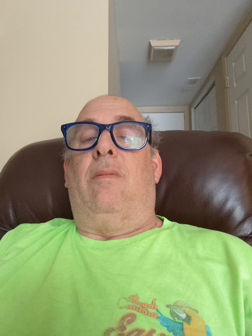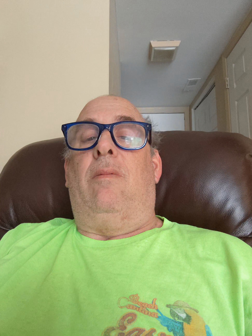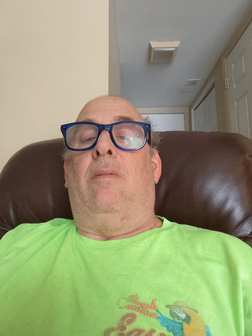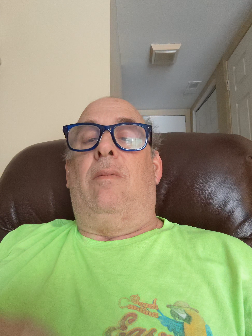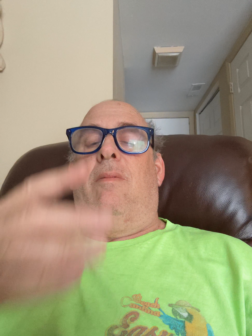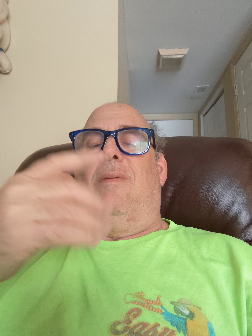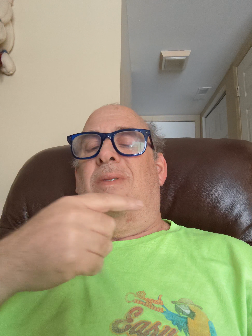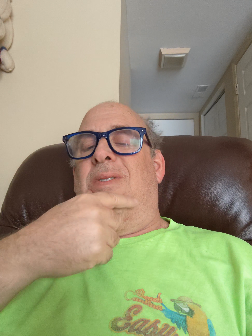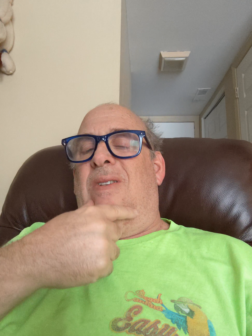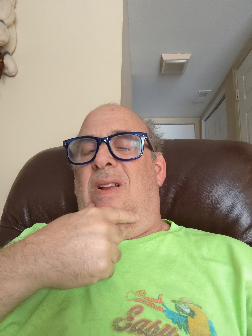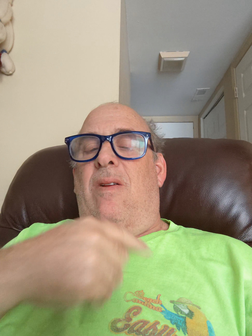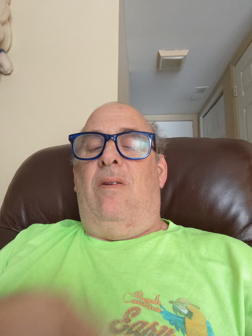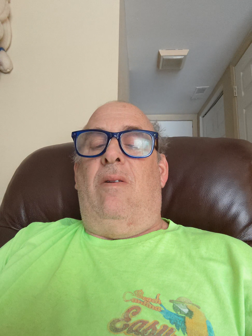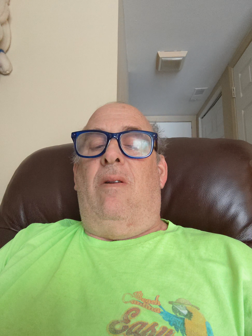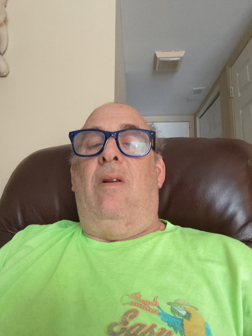sad